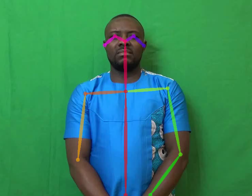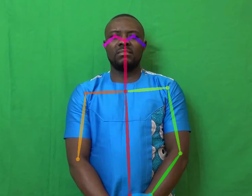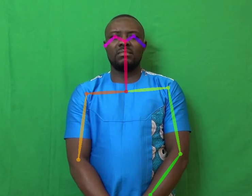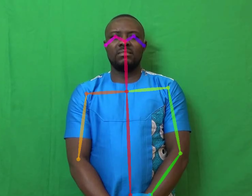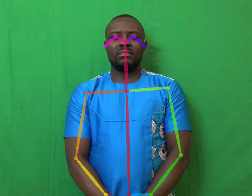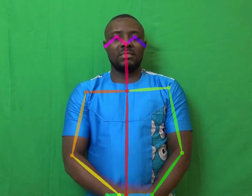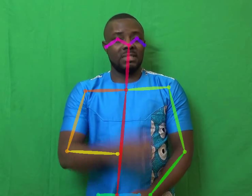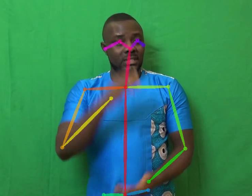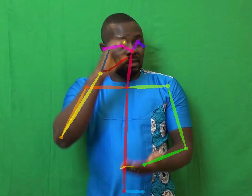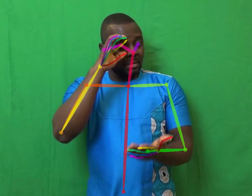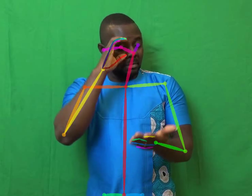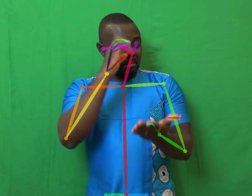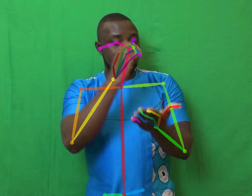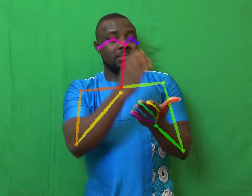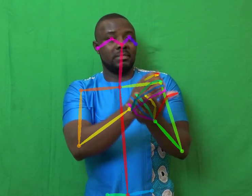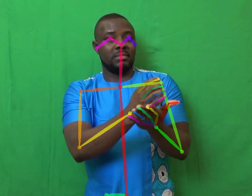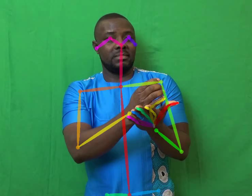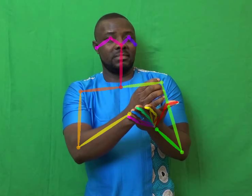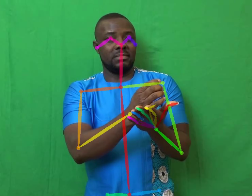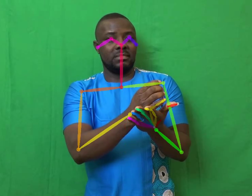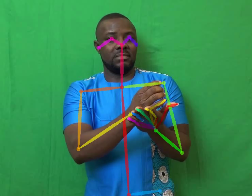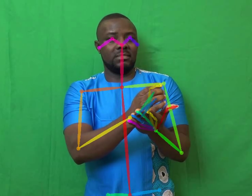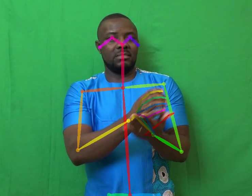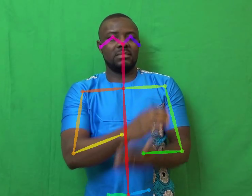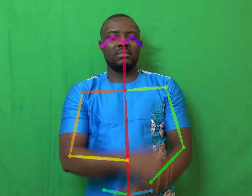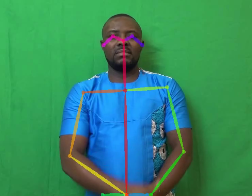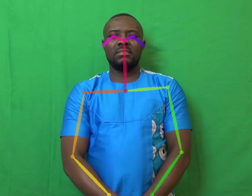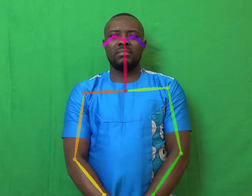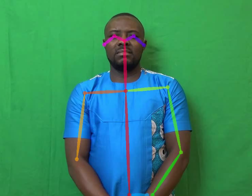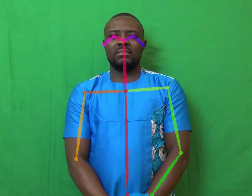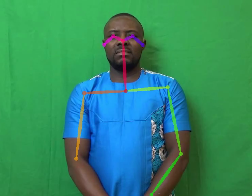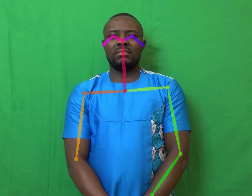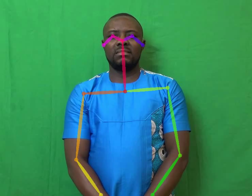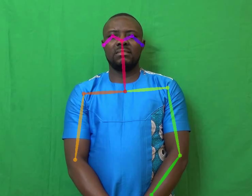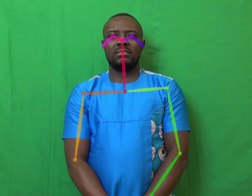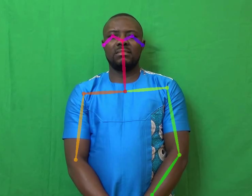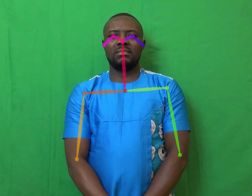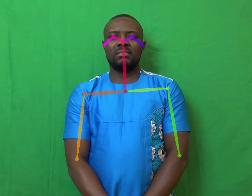picture